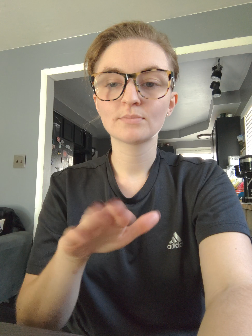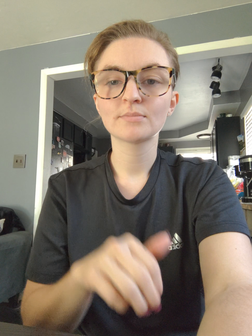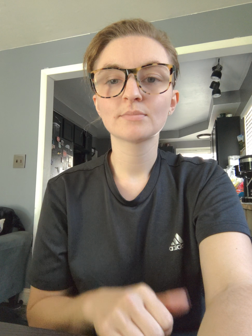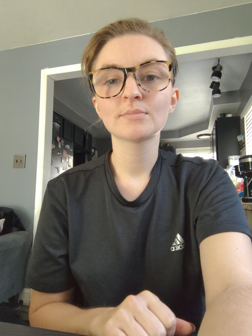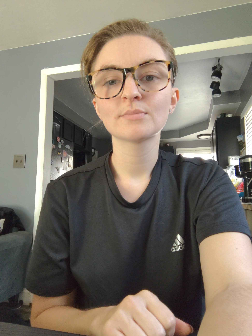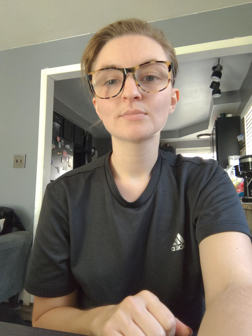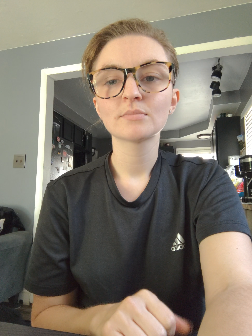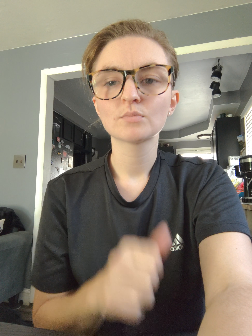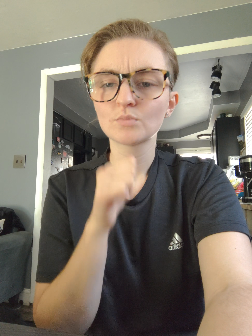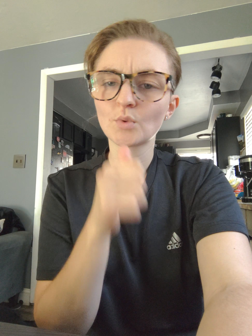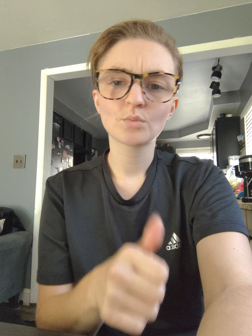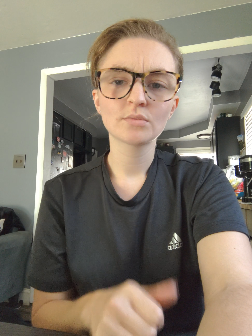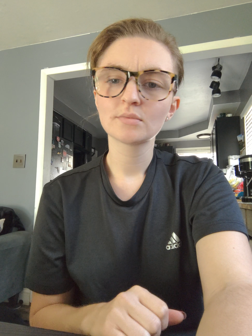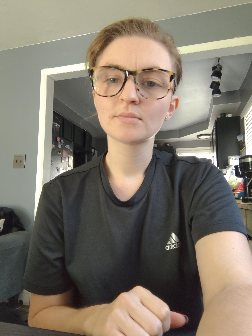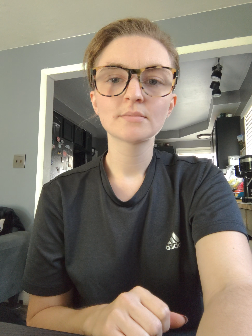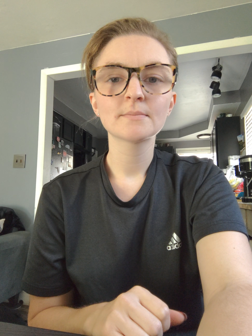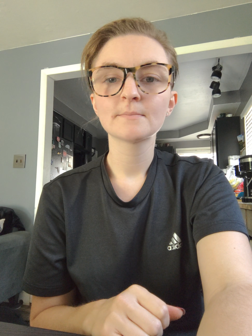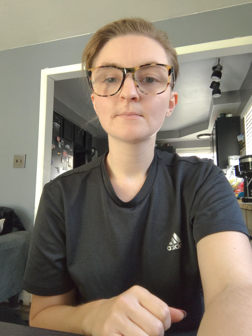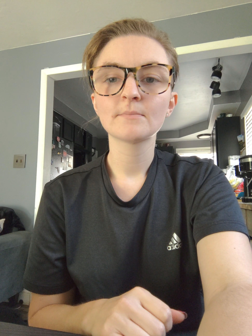don't